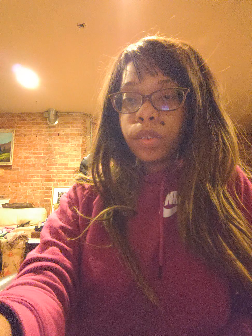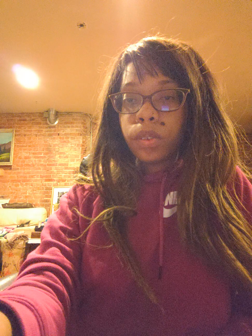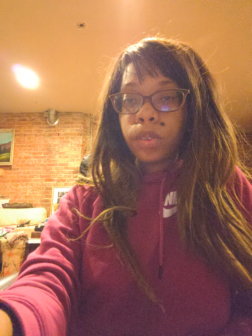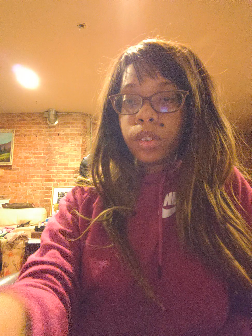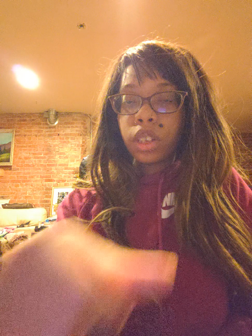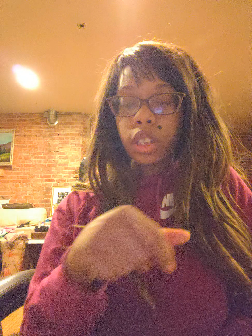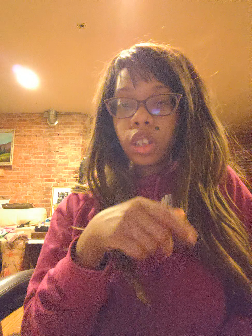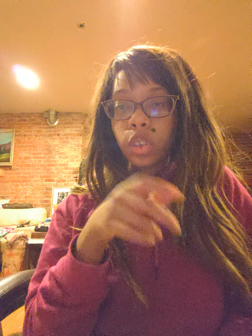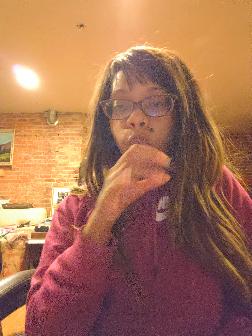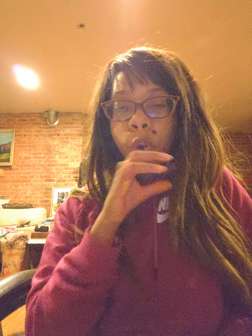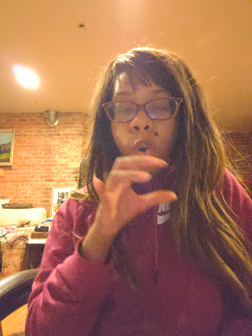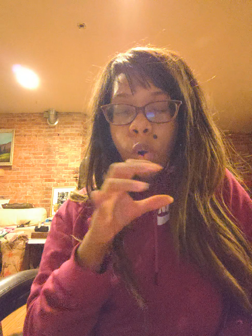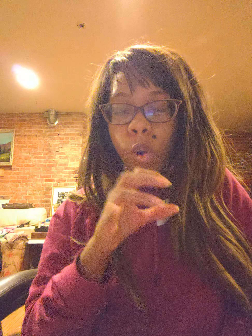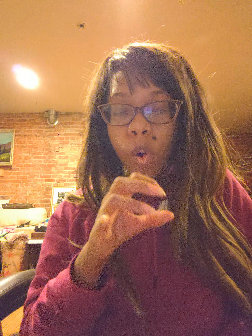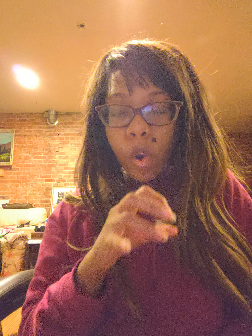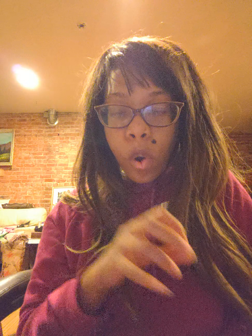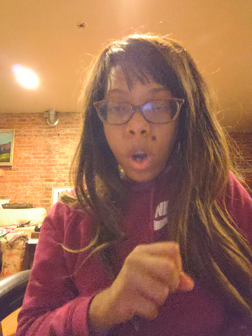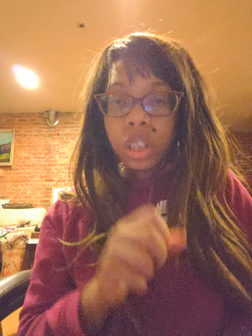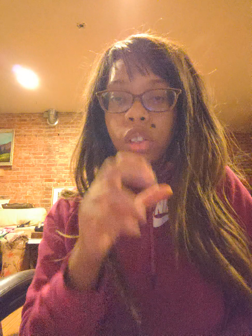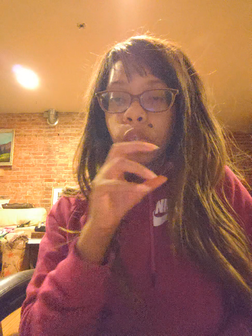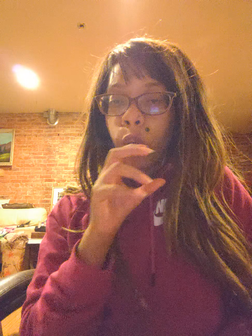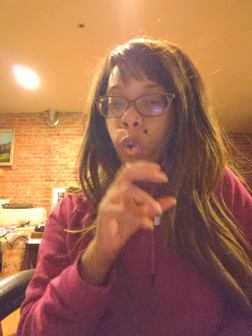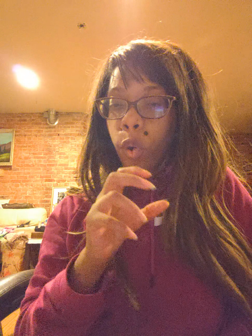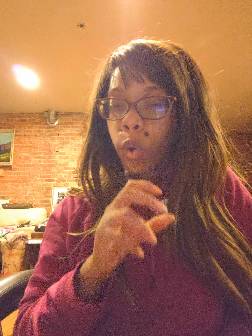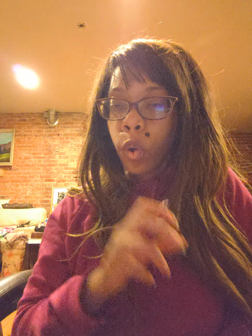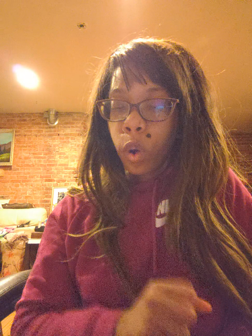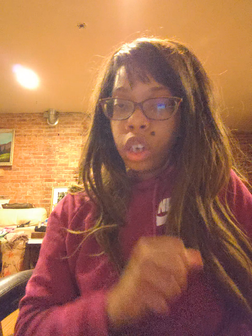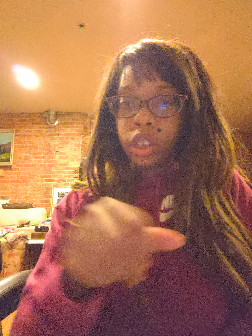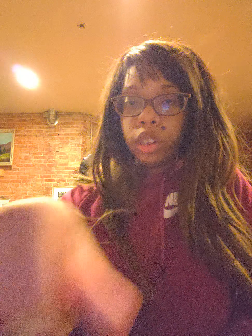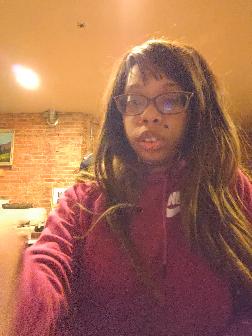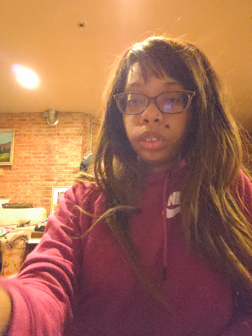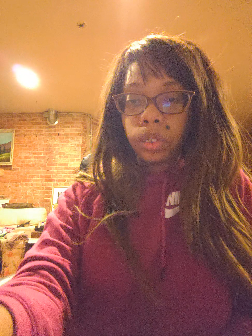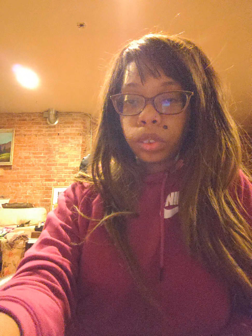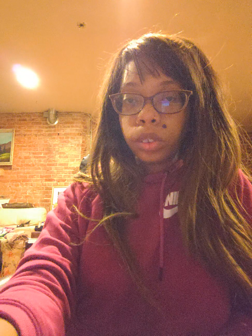old